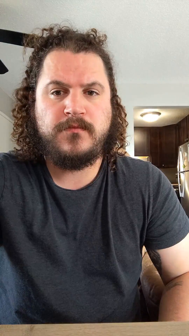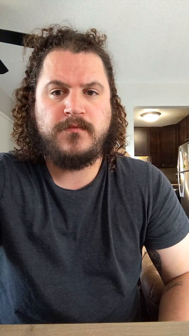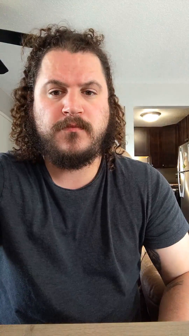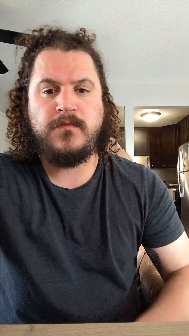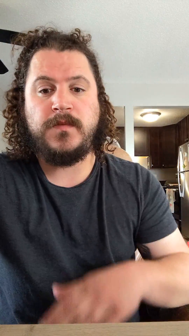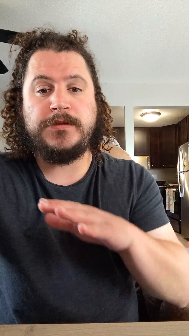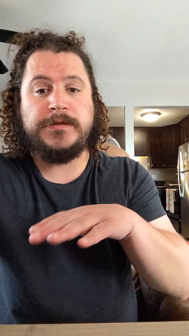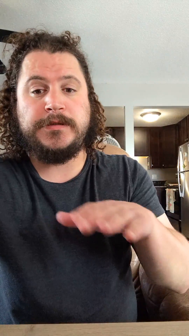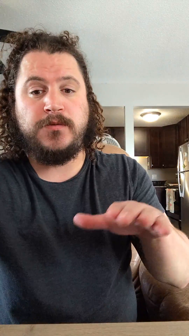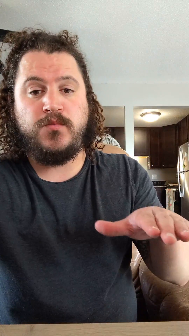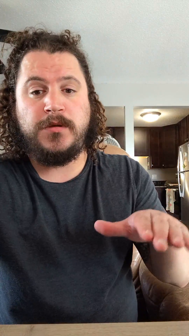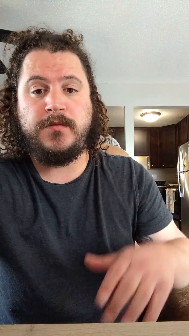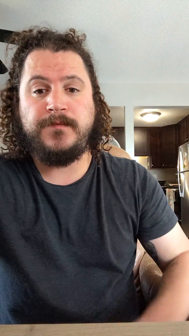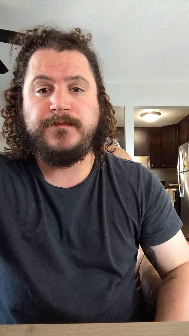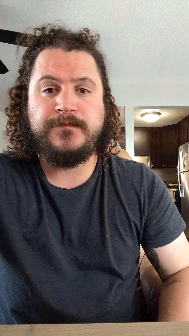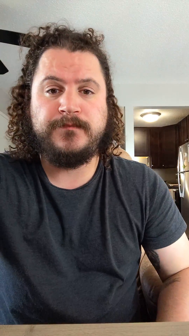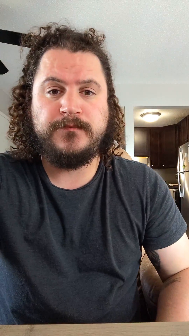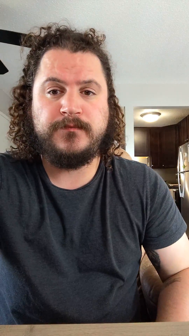children